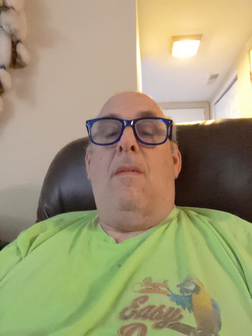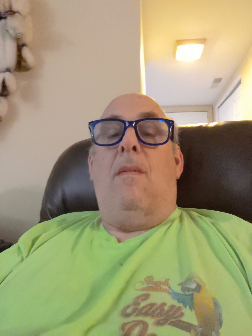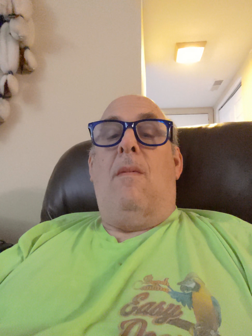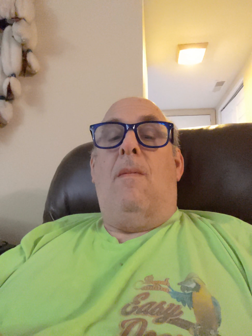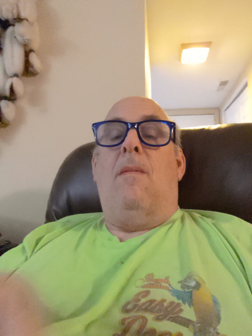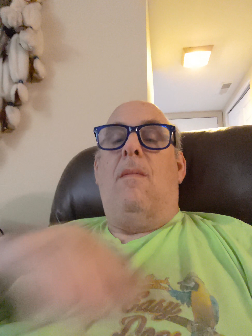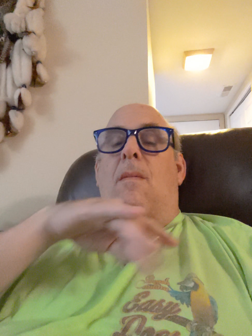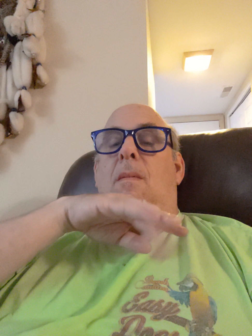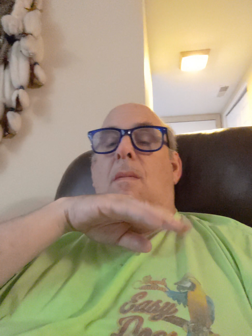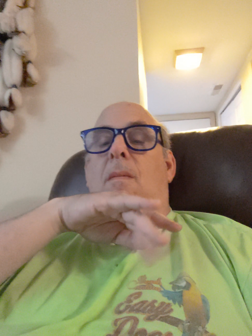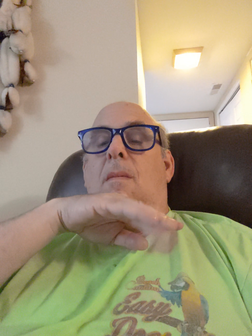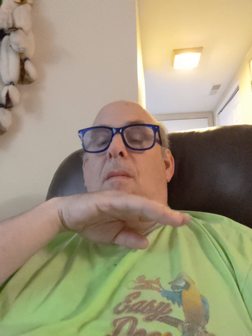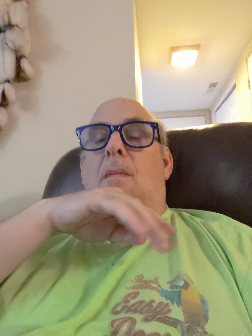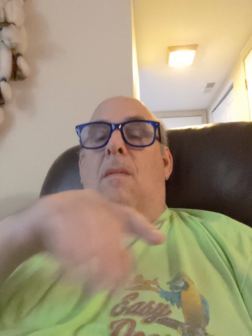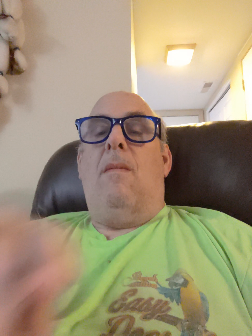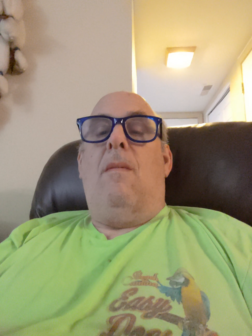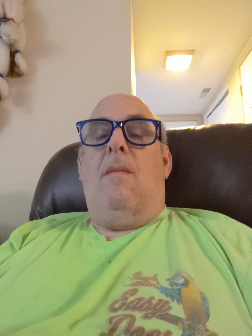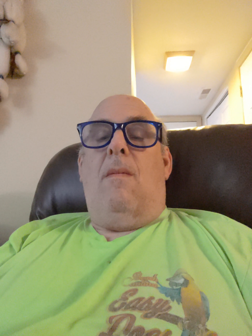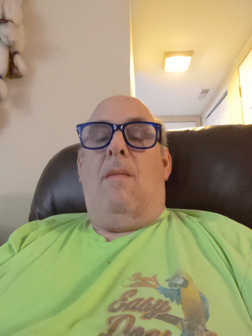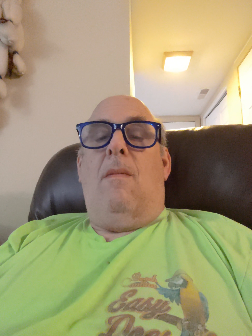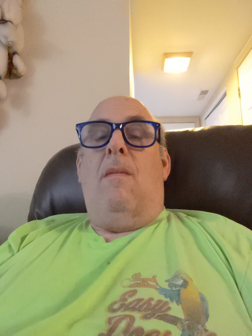dirty